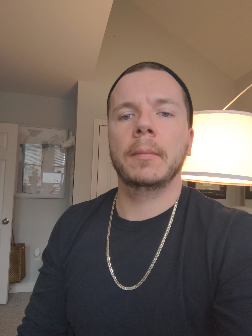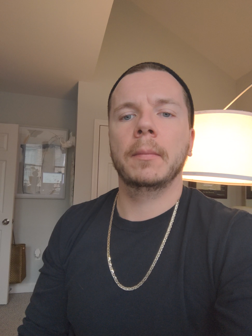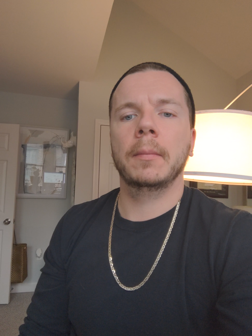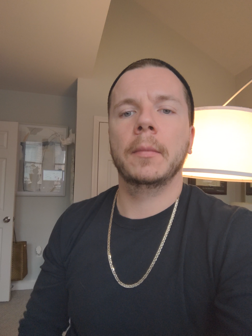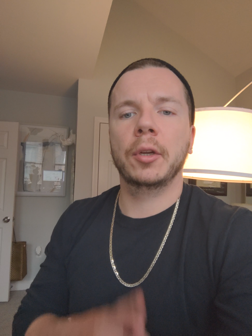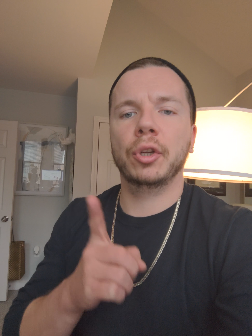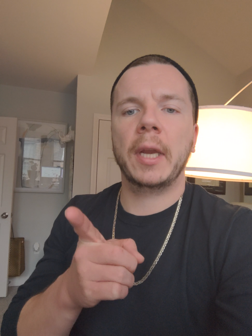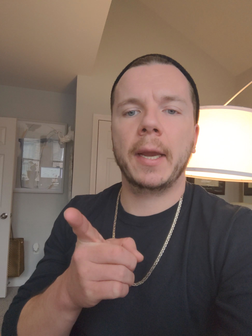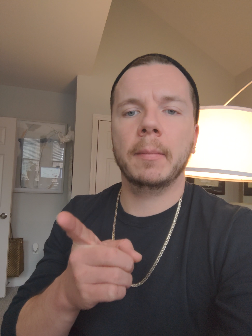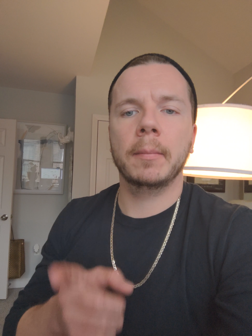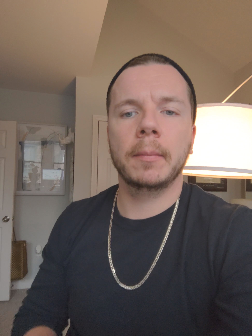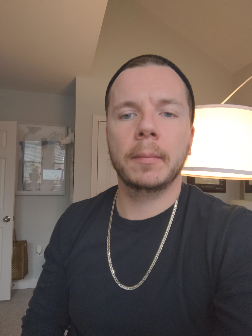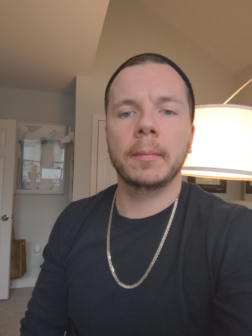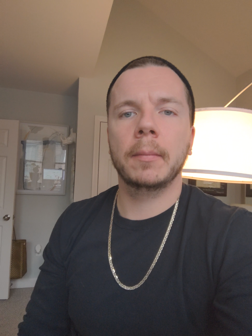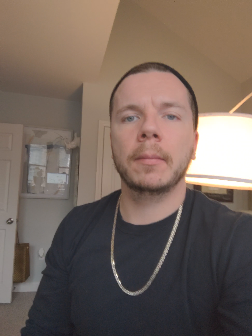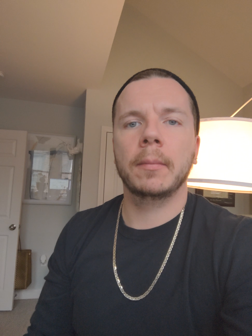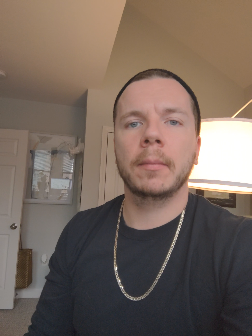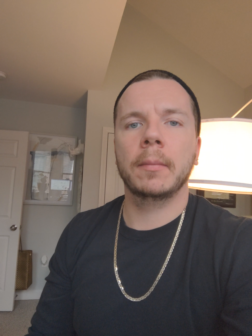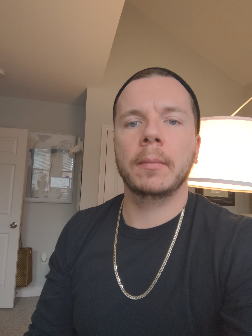he/she/it